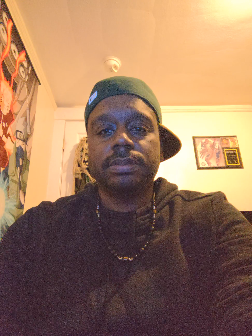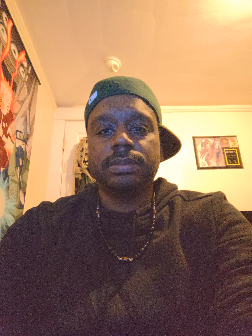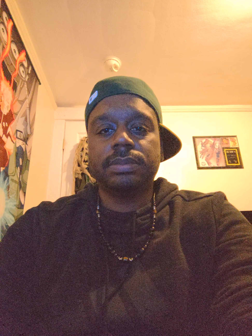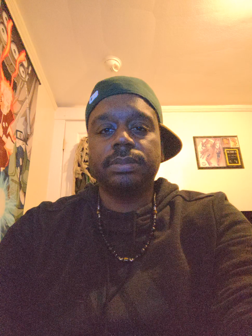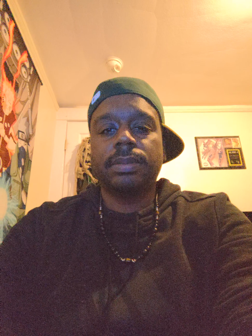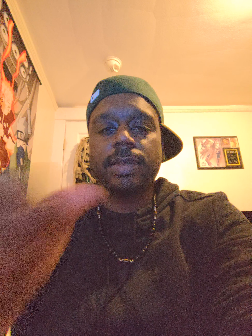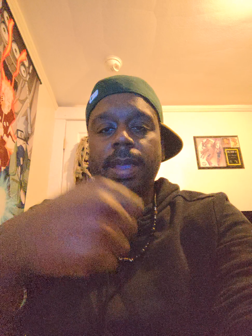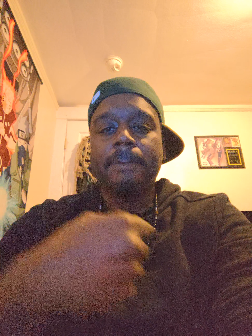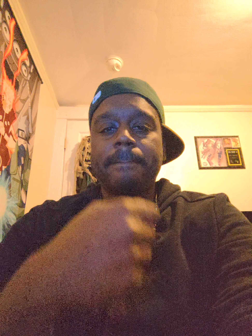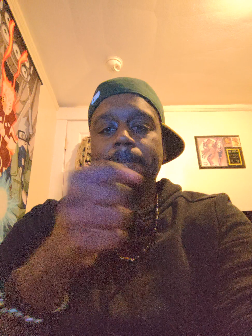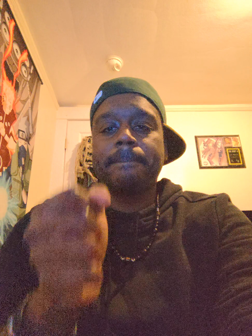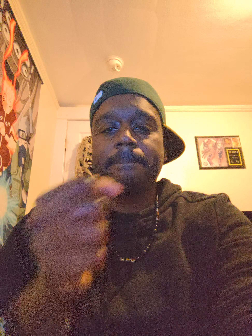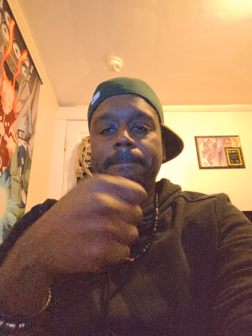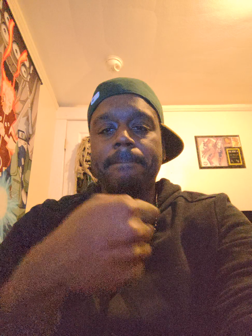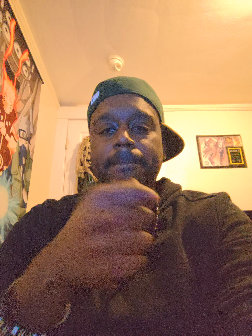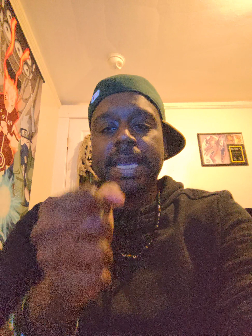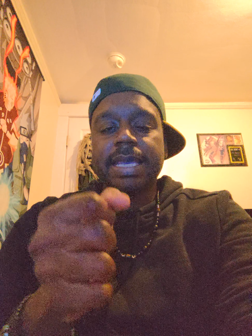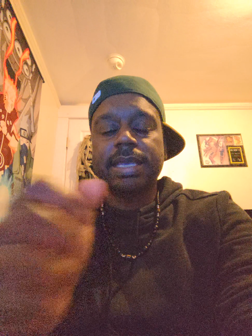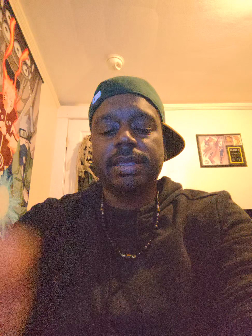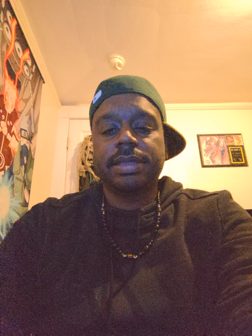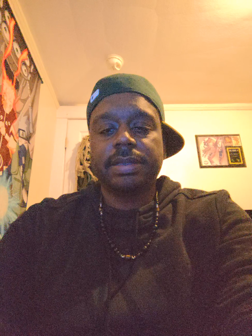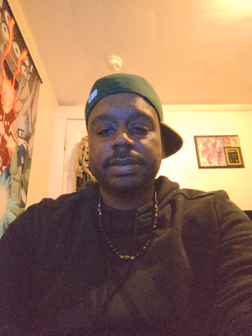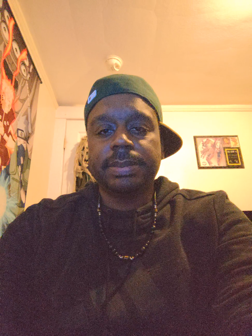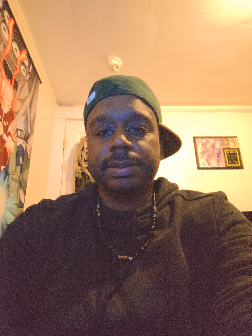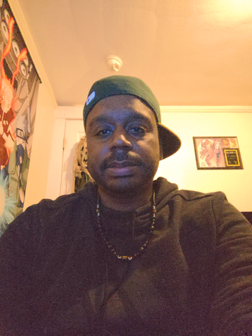make